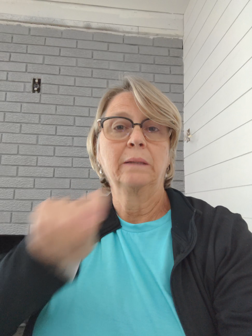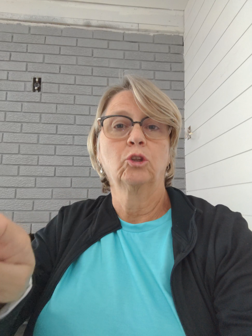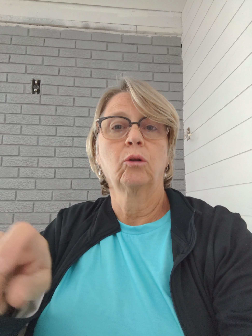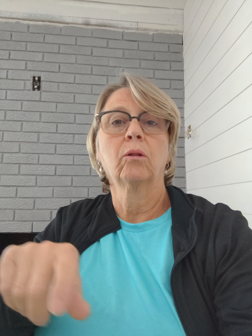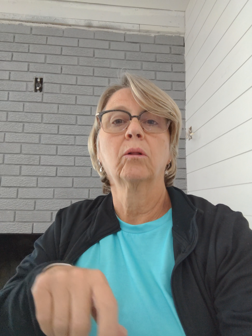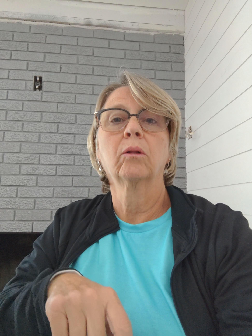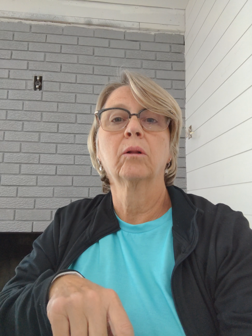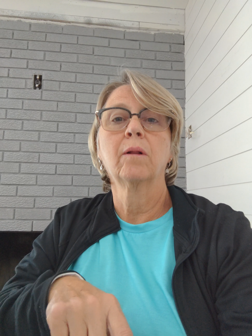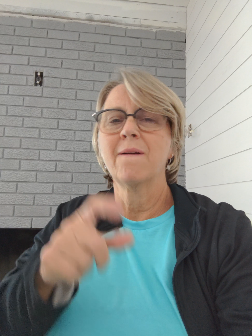pencil